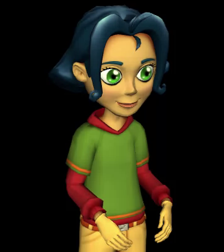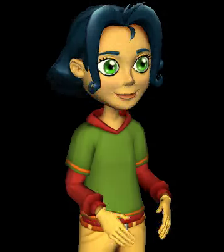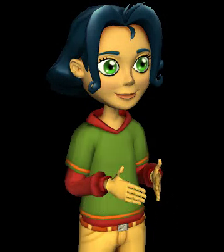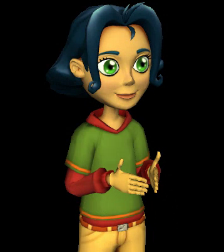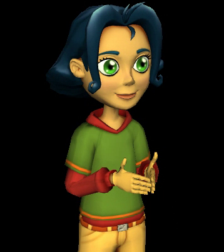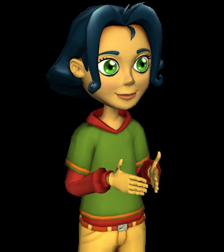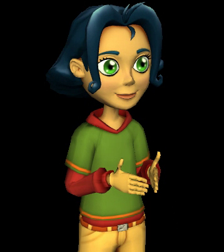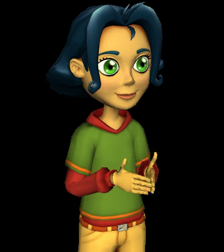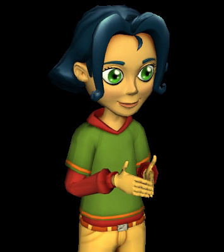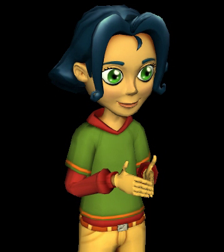يطلب